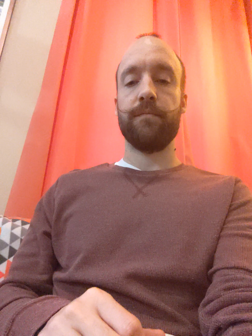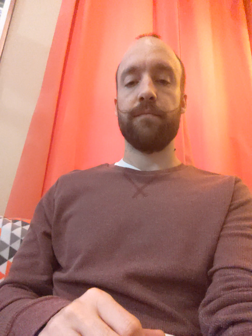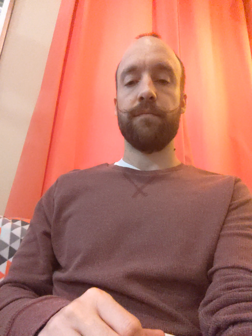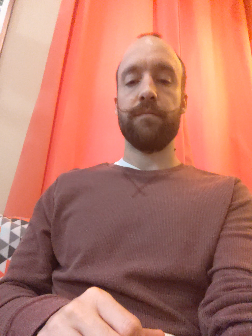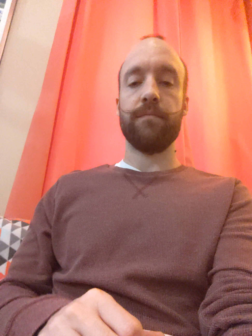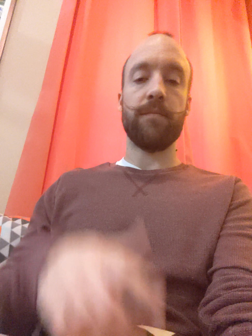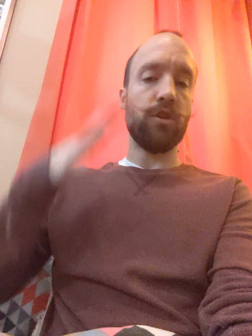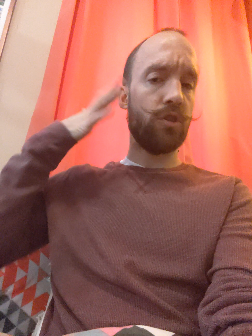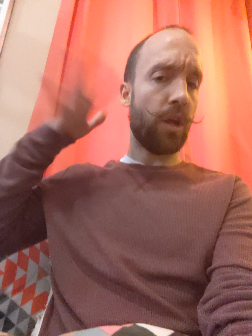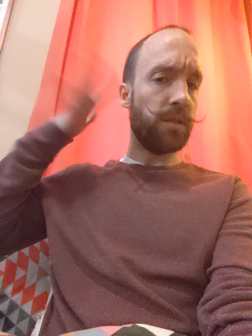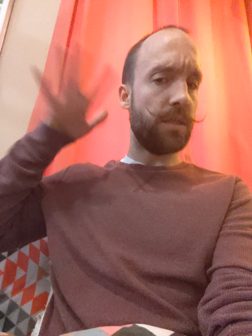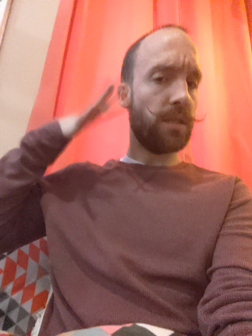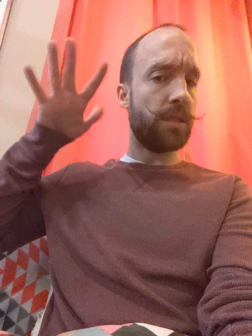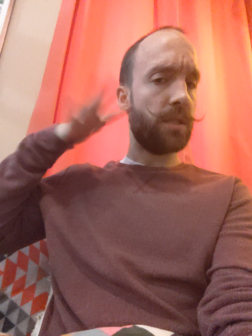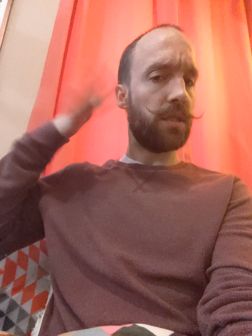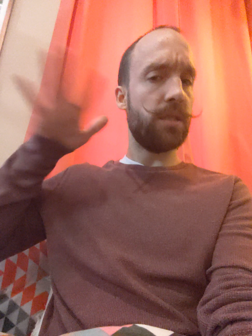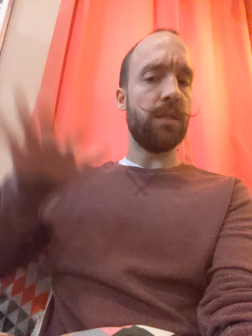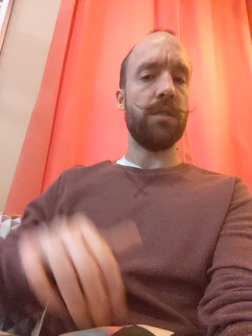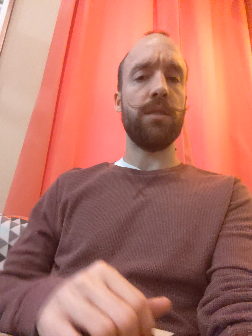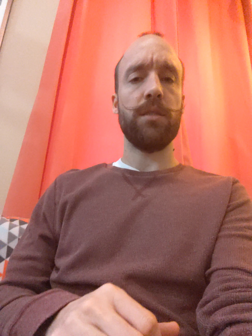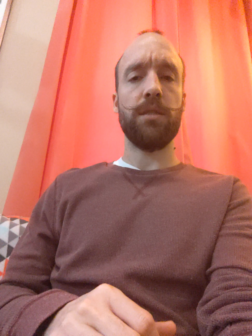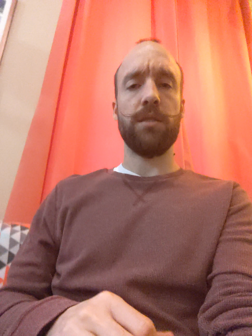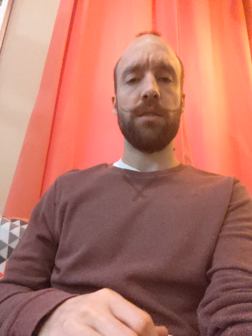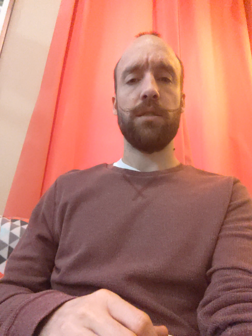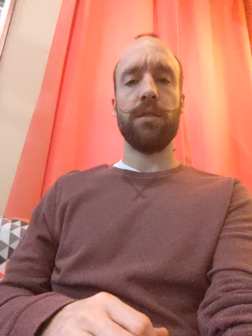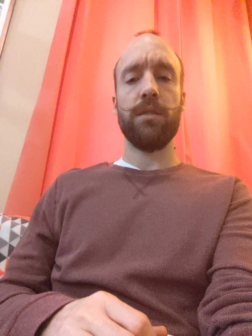noisy